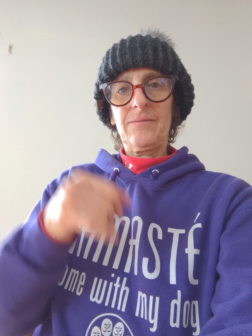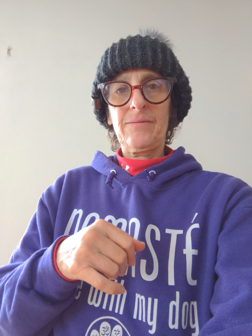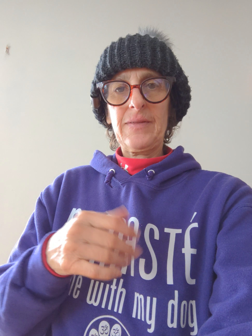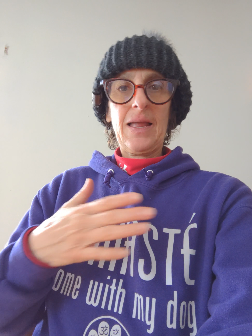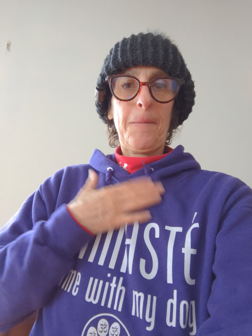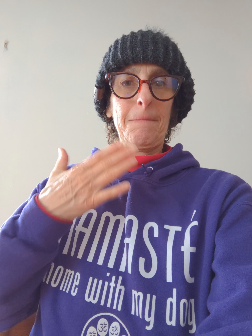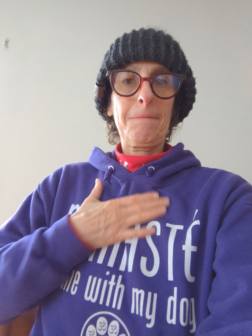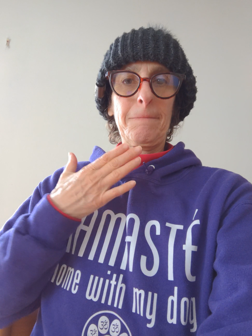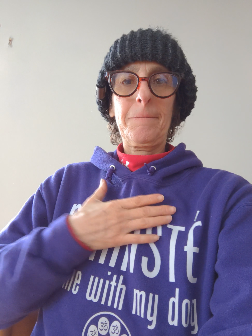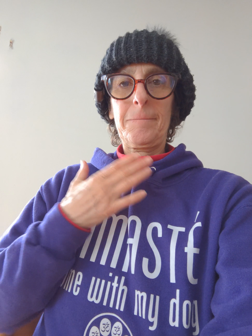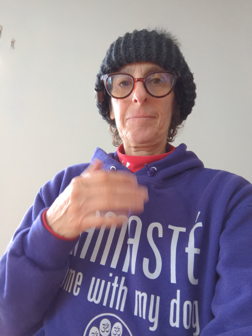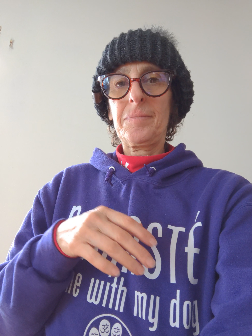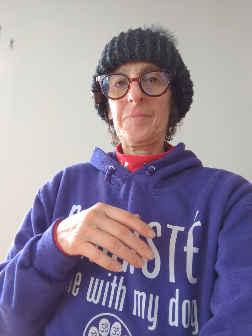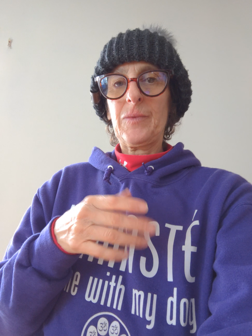happy